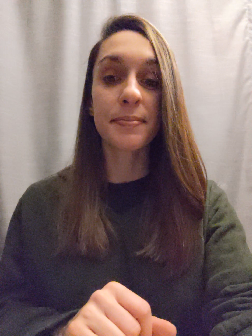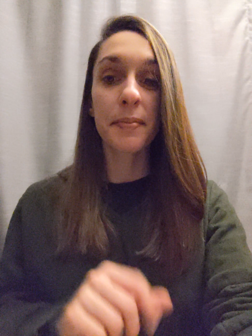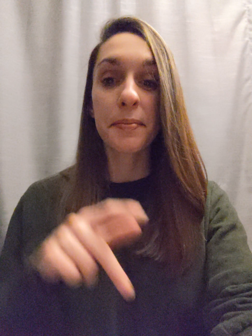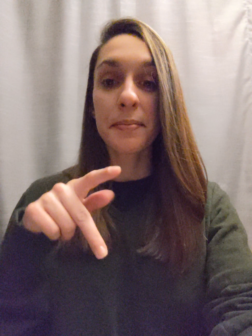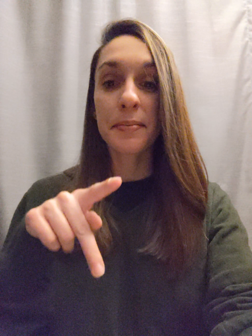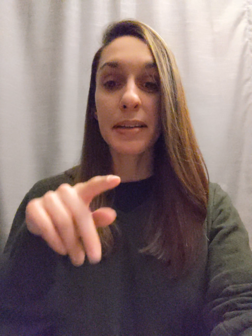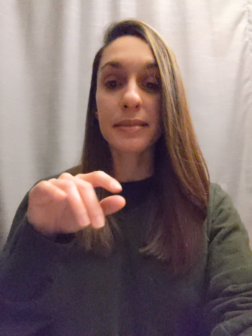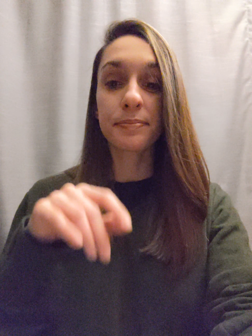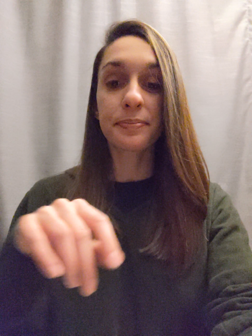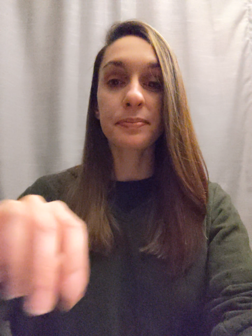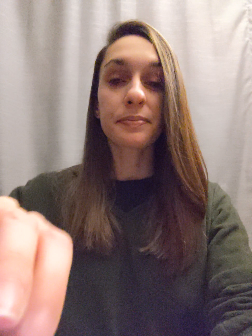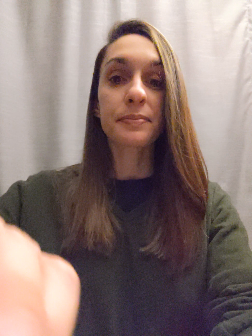pajamas